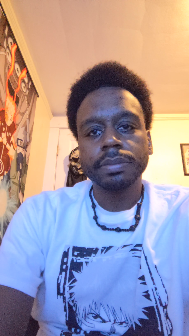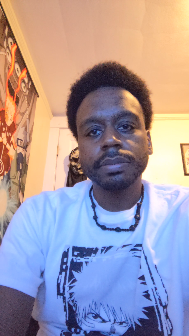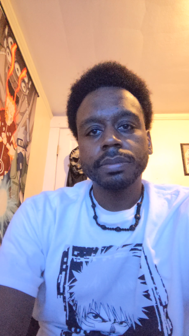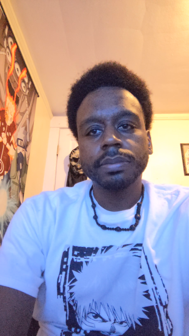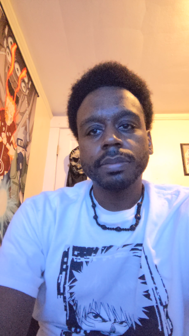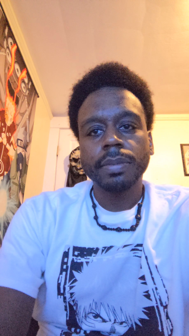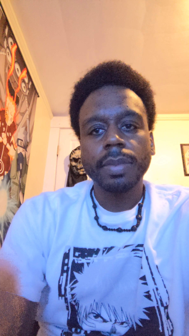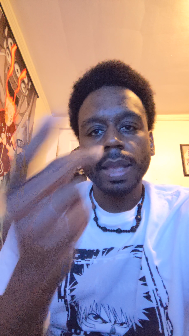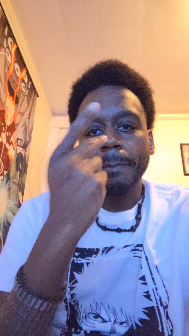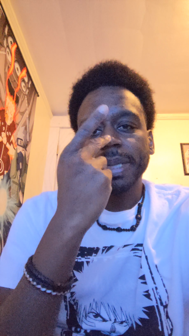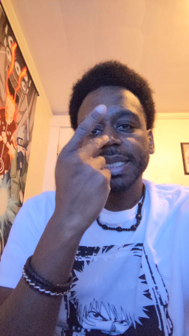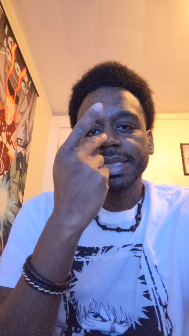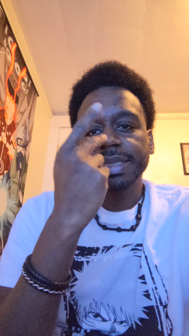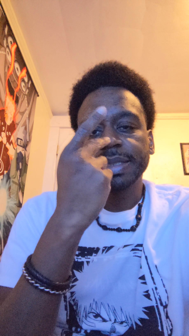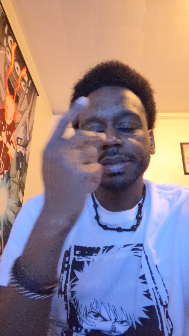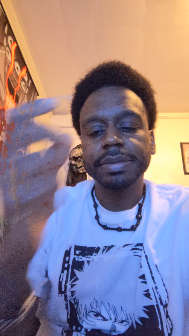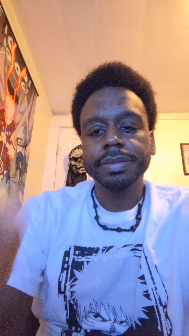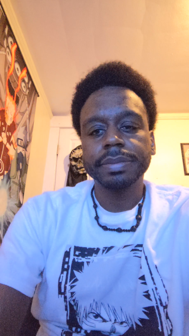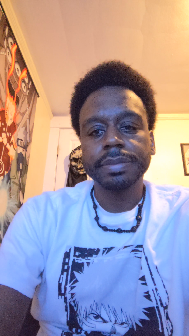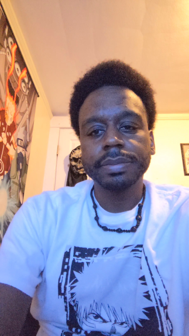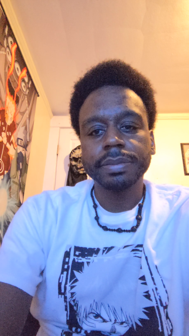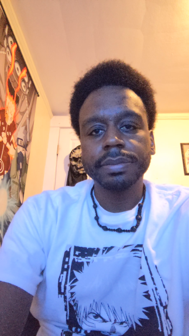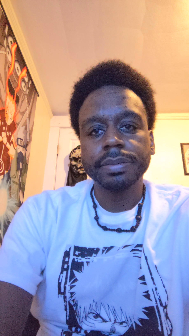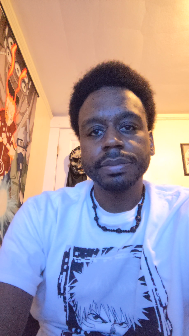penis